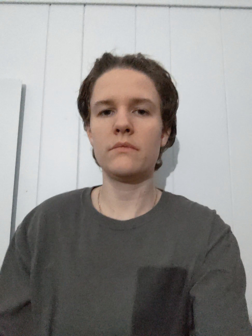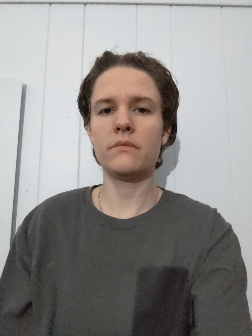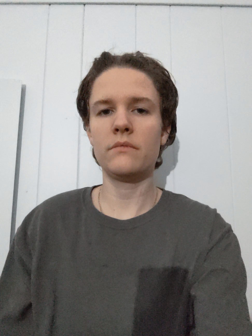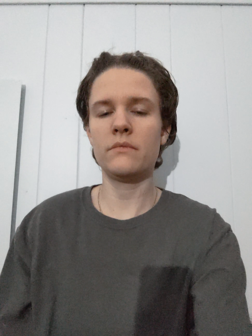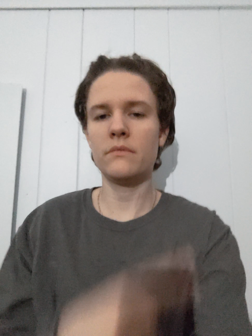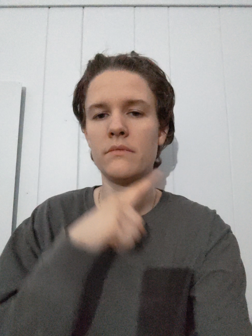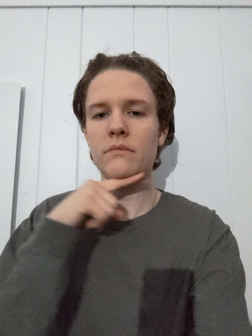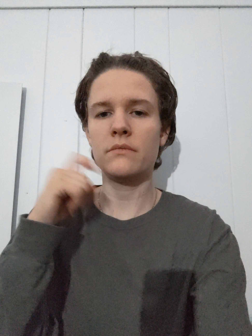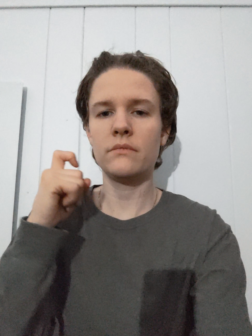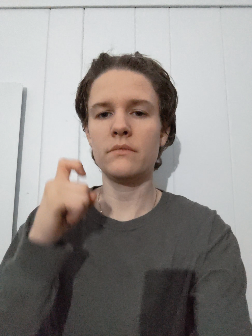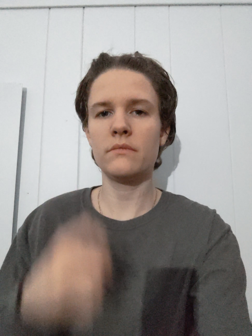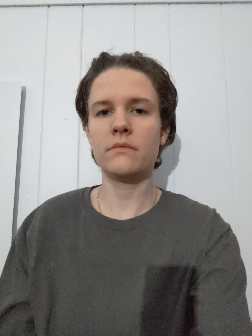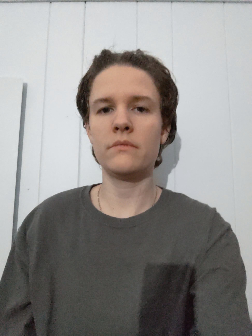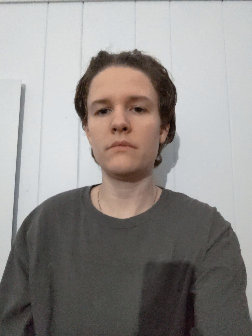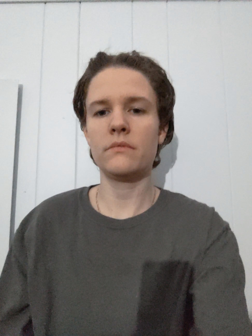dry